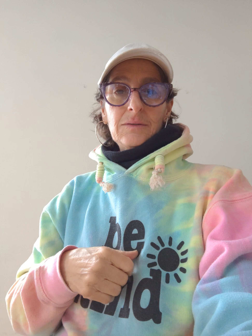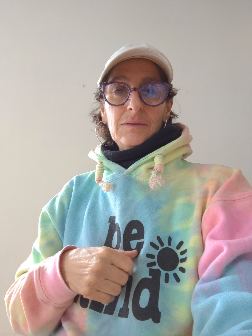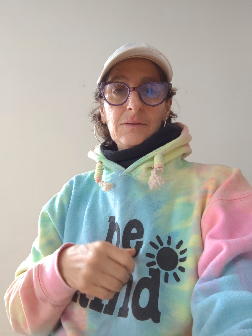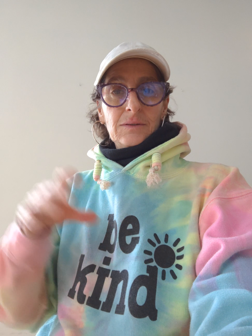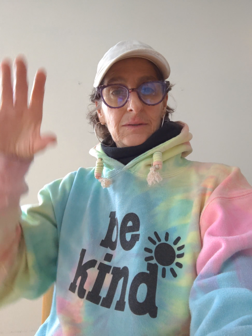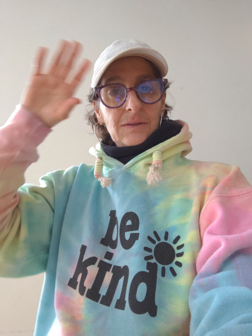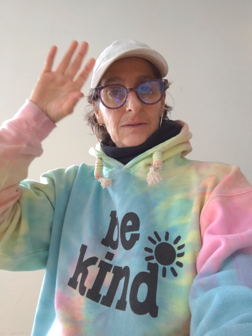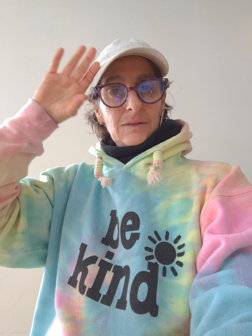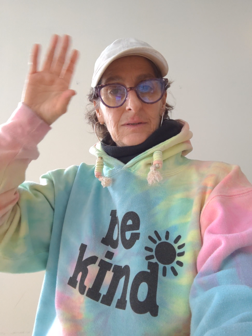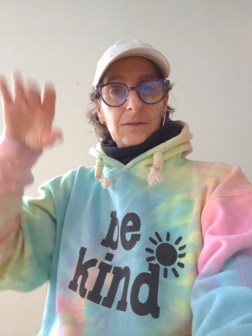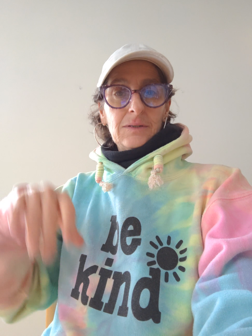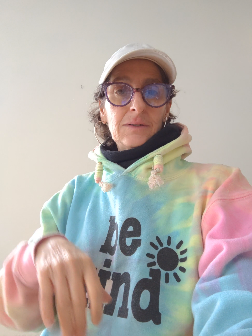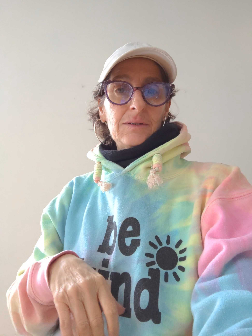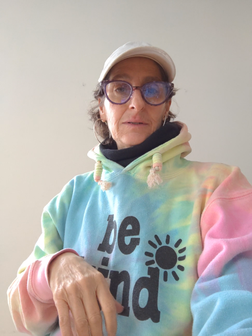sun